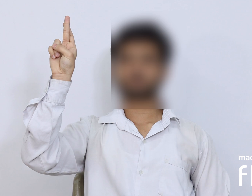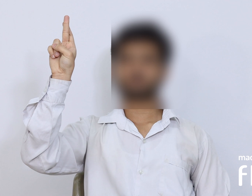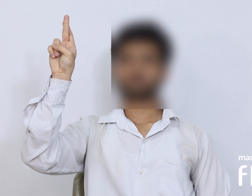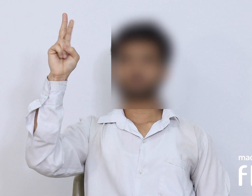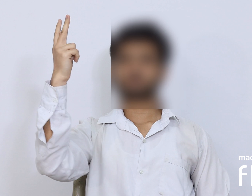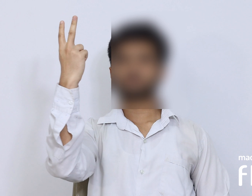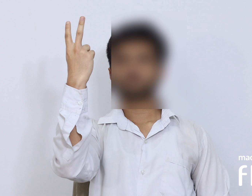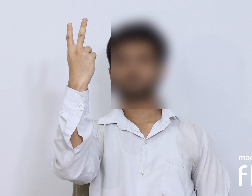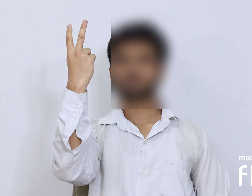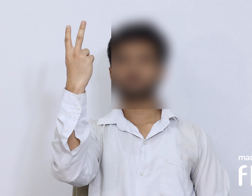ڑ